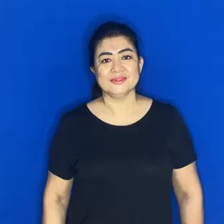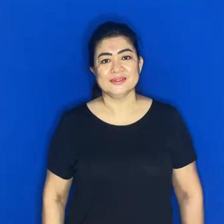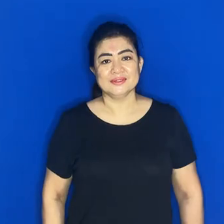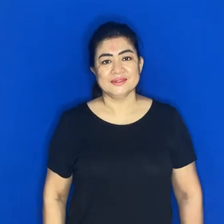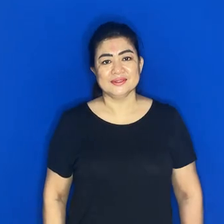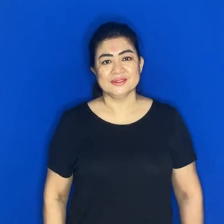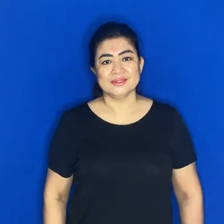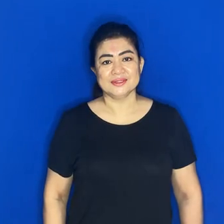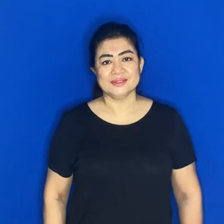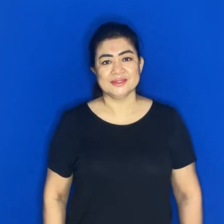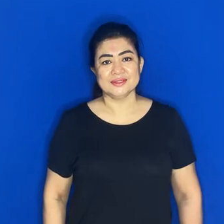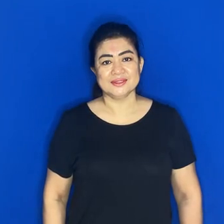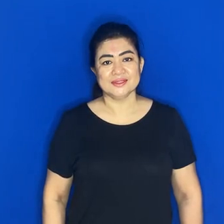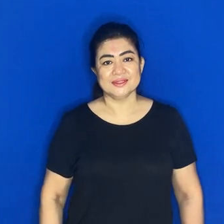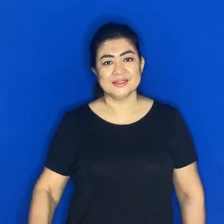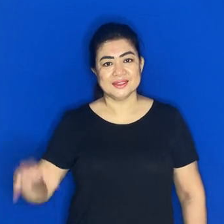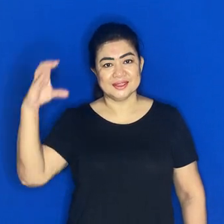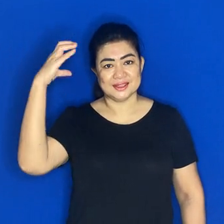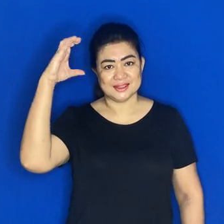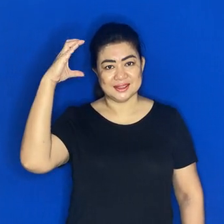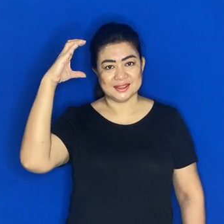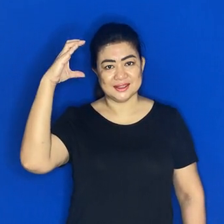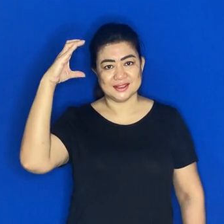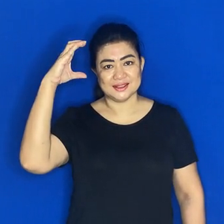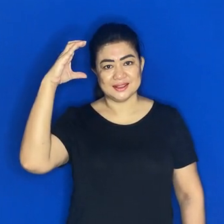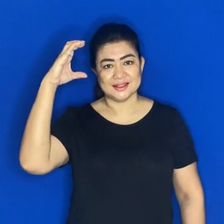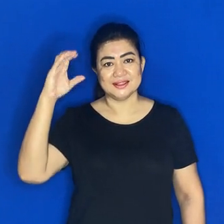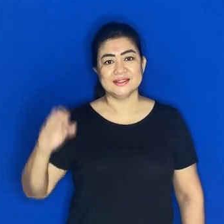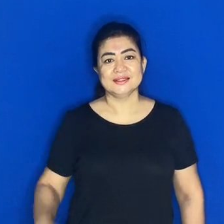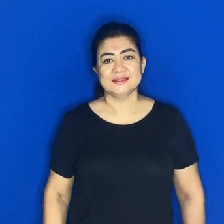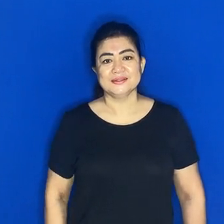cousin